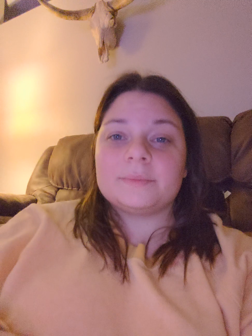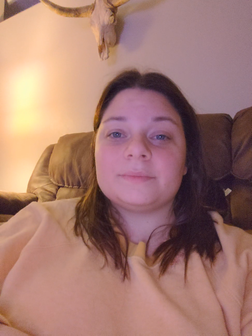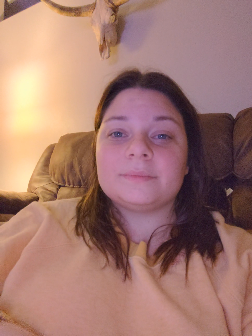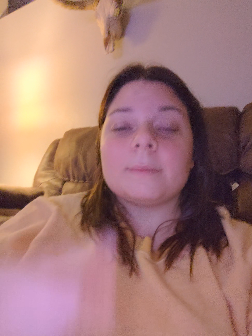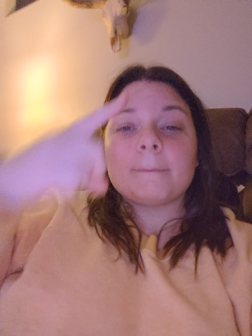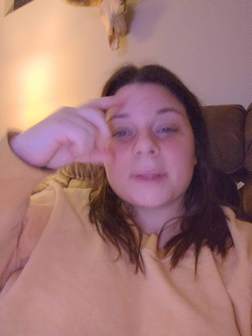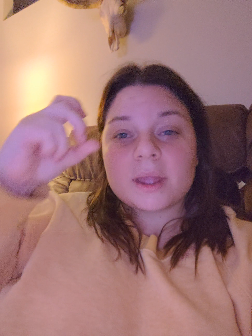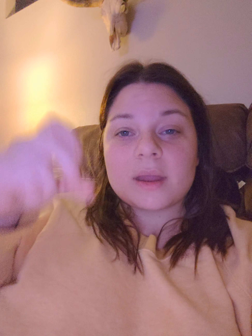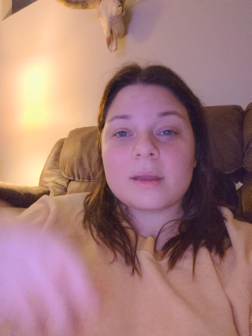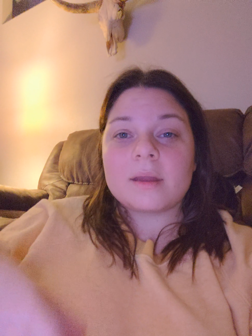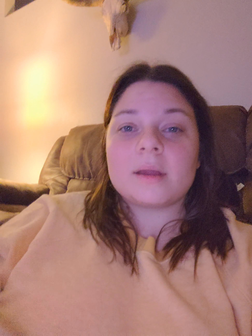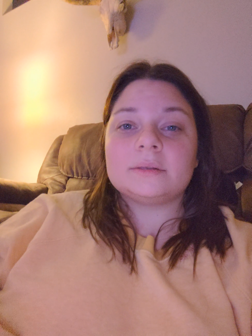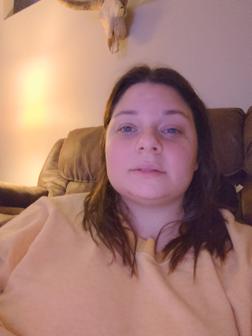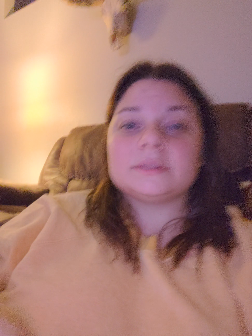because